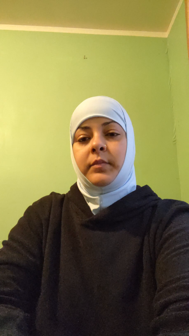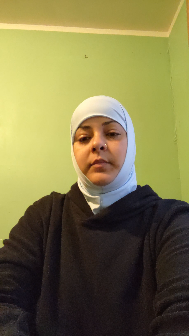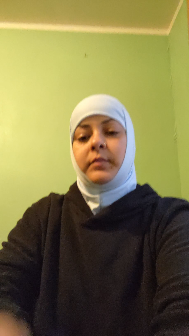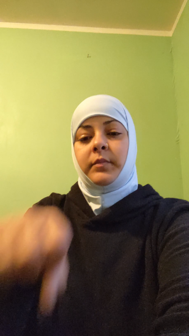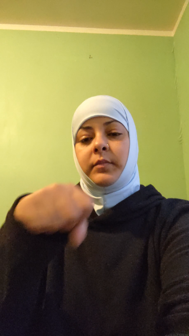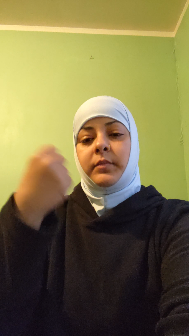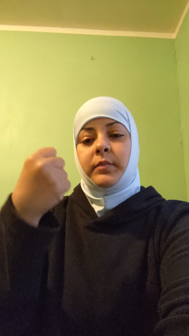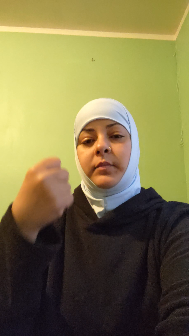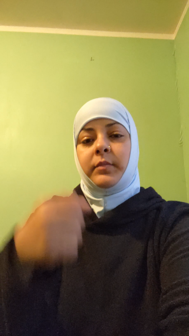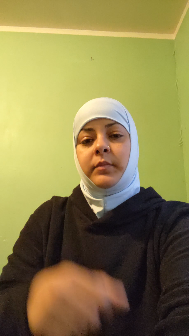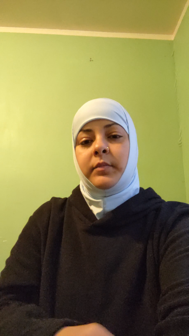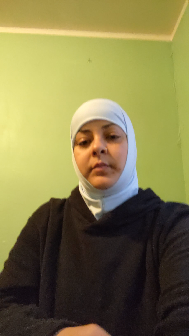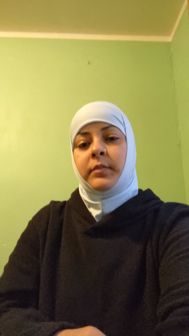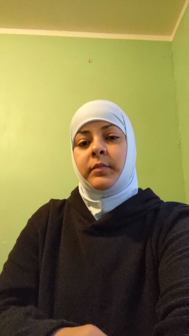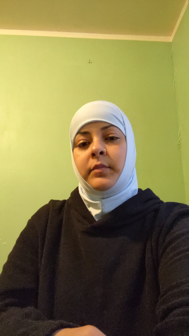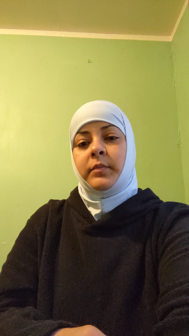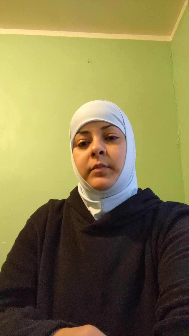break